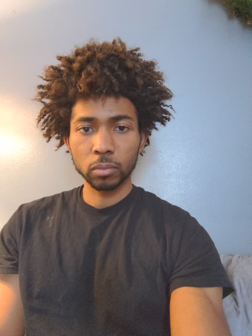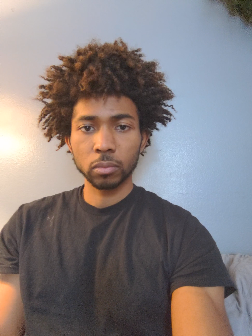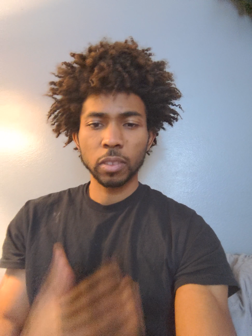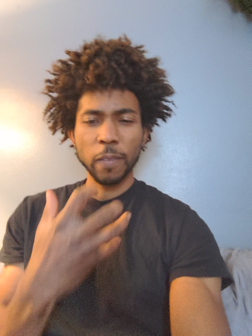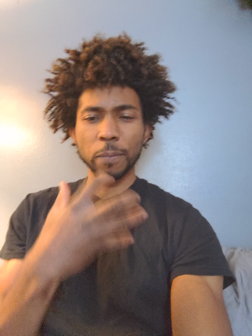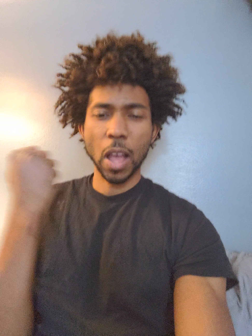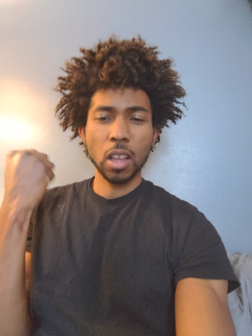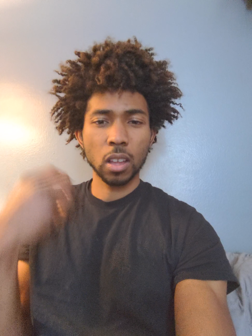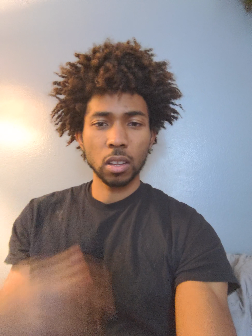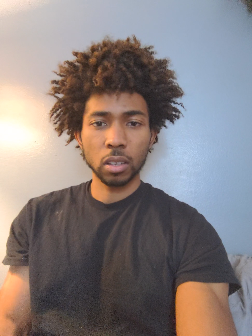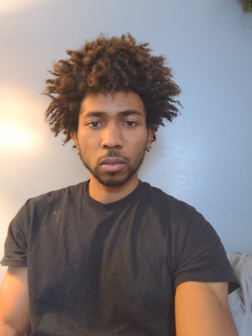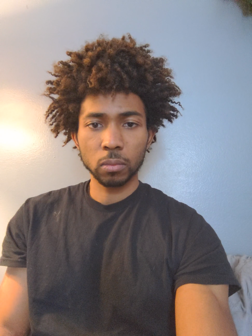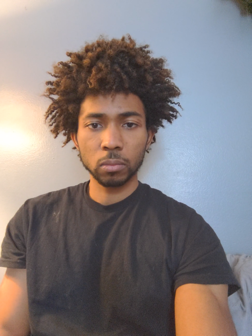fast